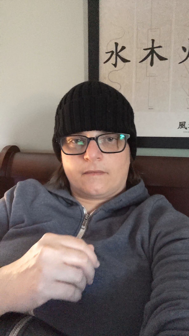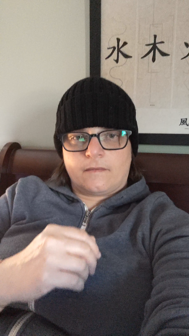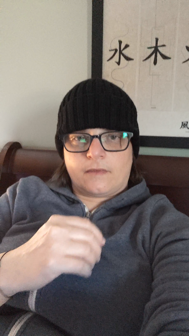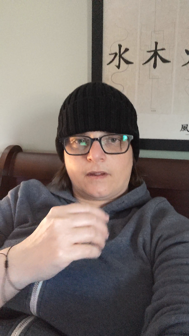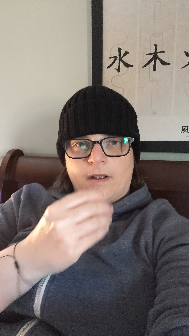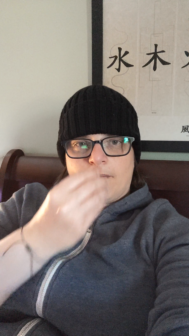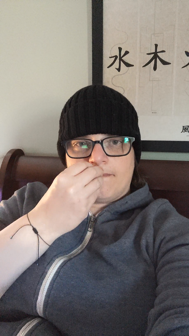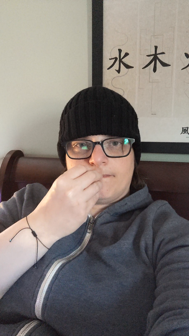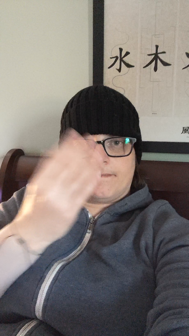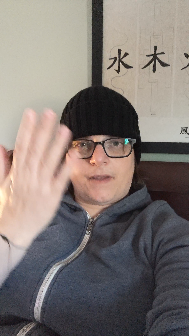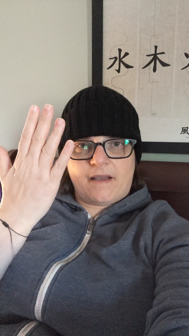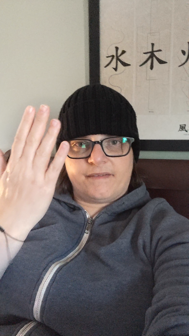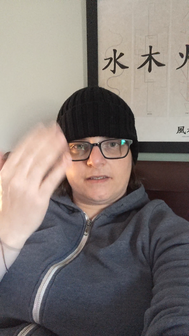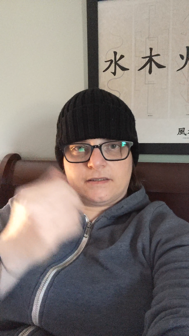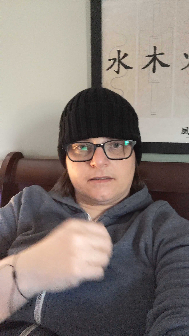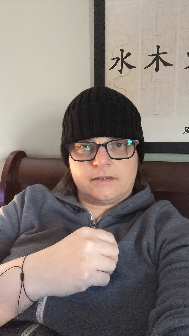breakfast